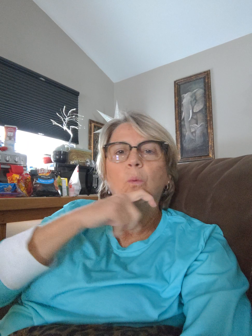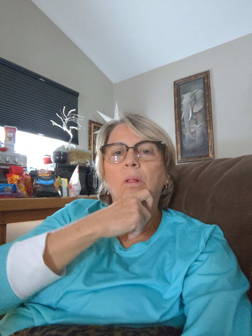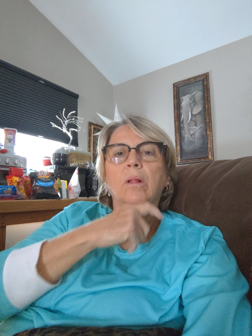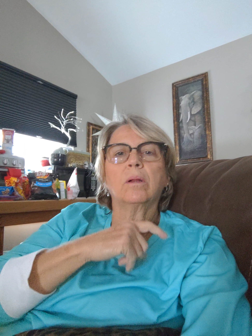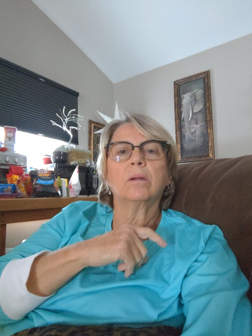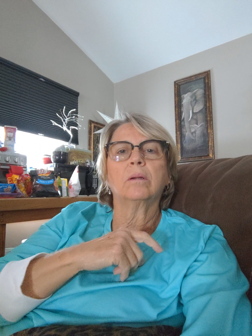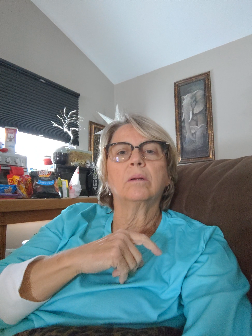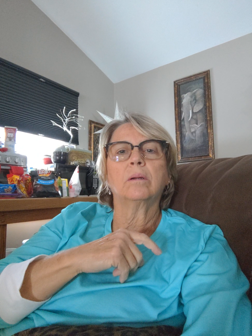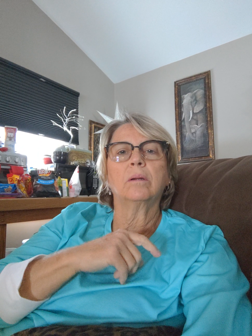cereal